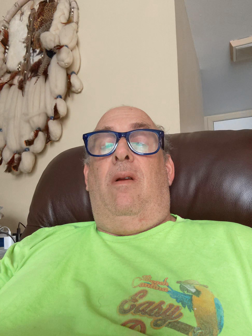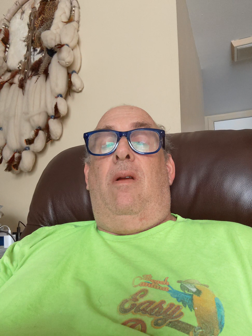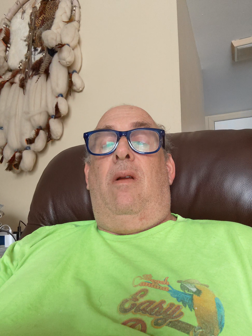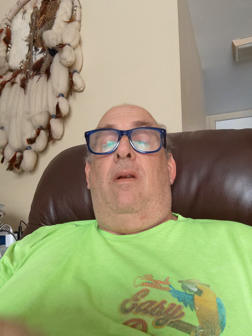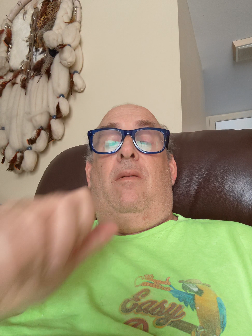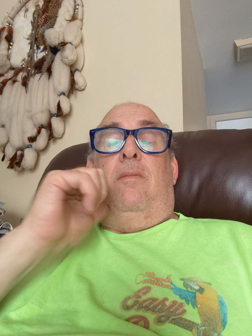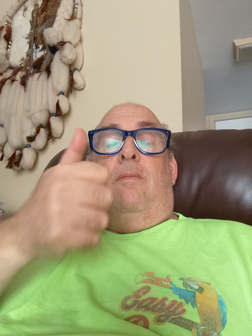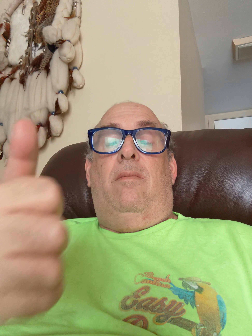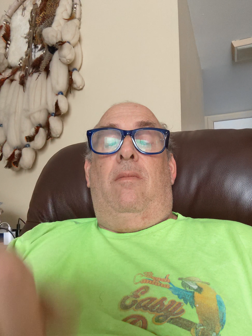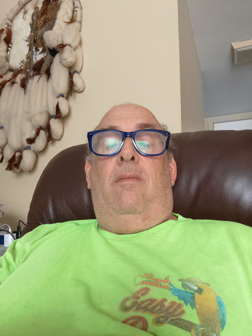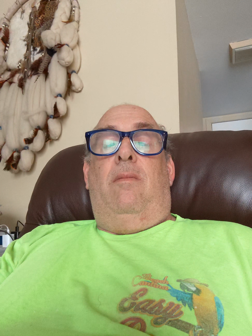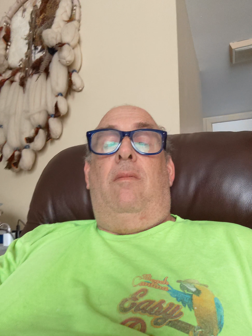tomorrow